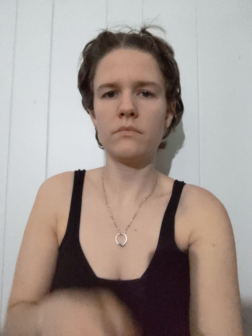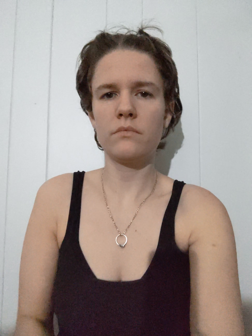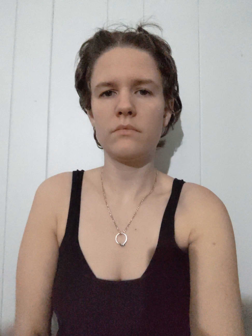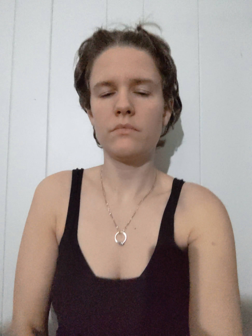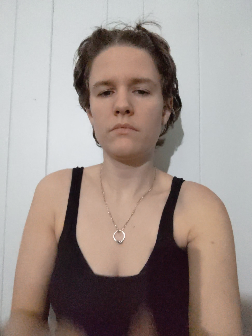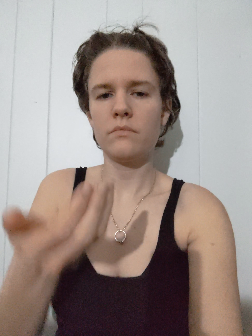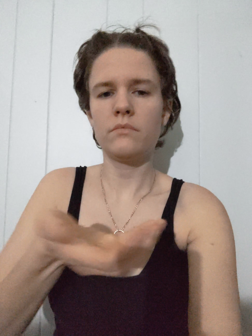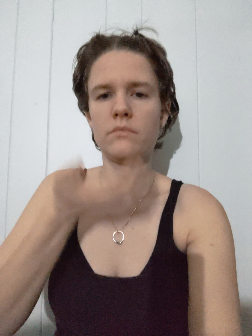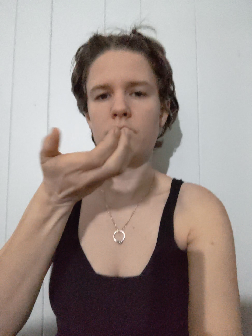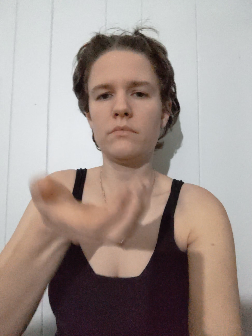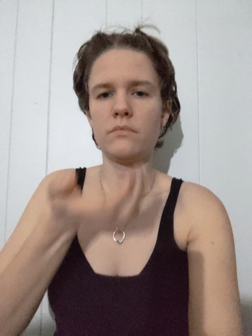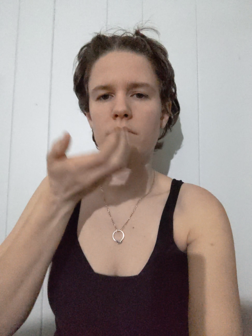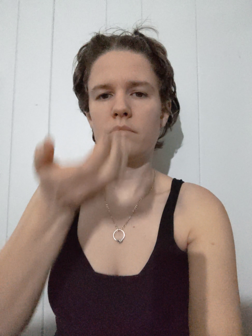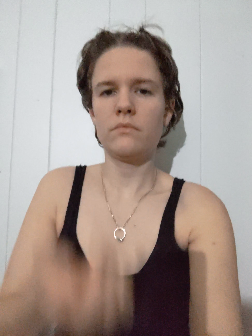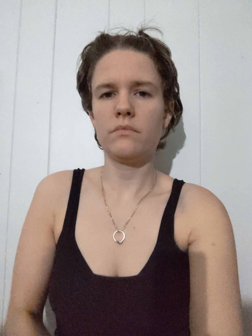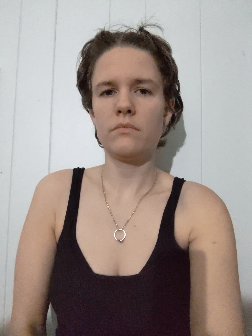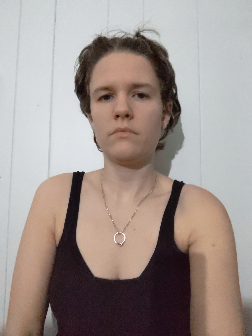cereal